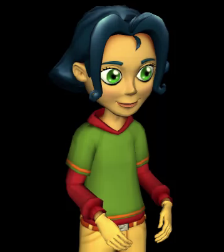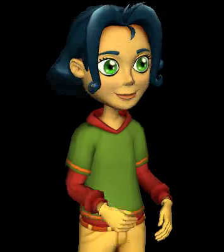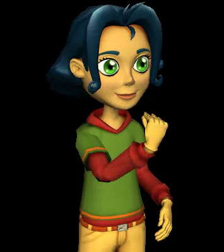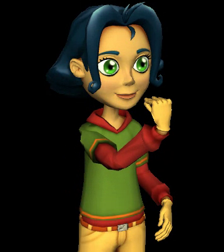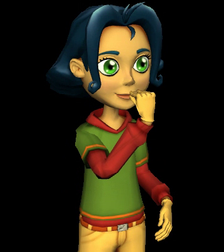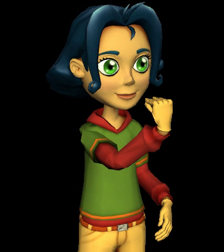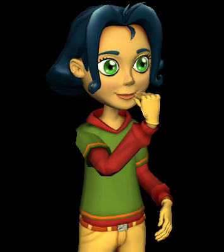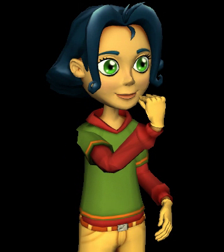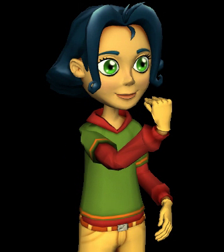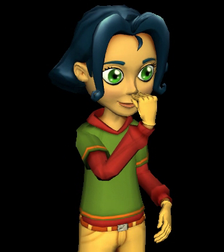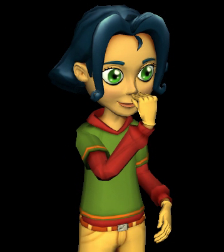وجبة